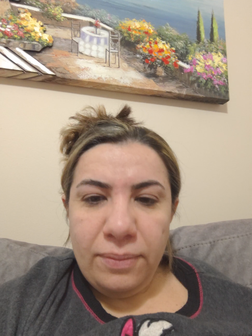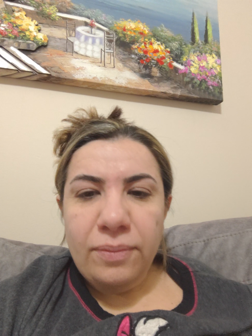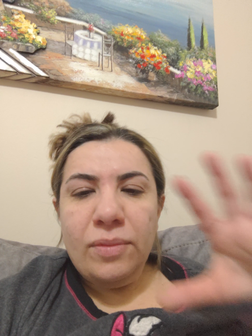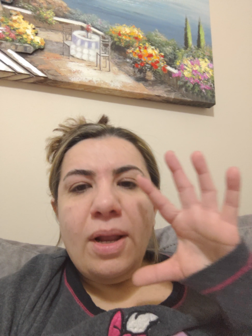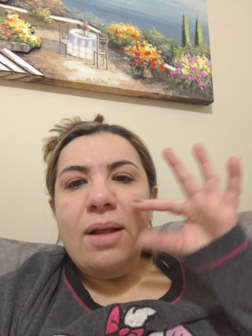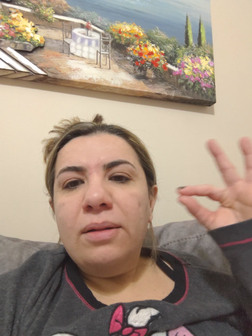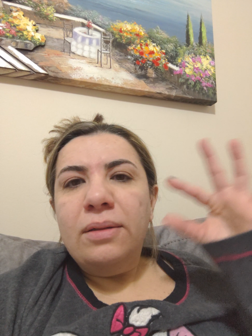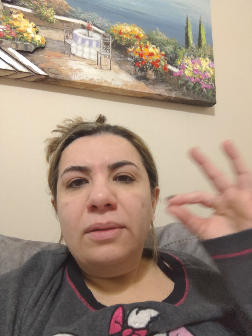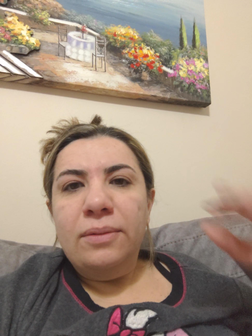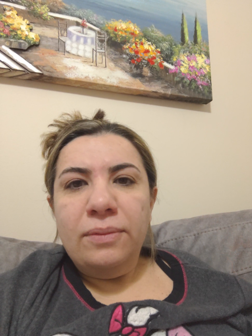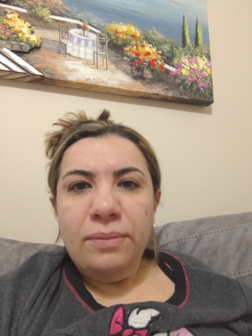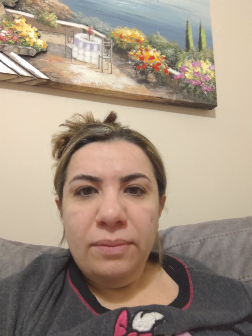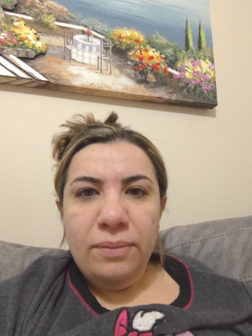cat